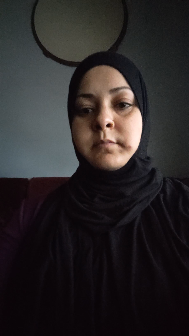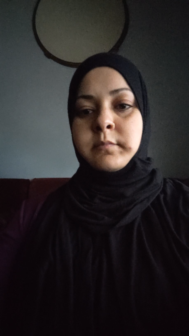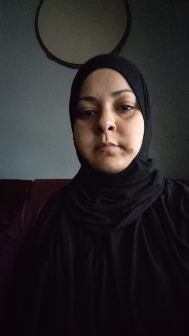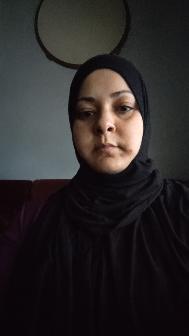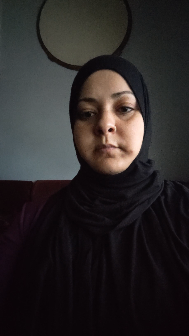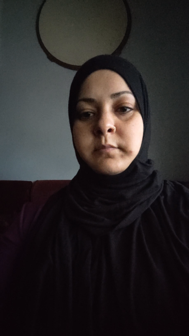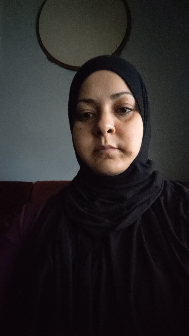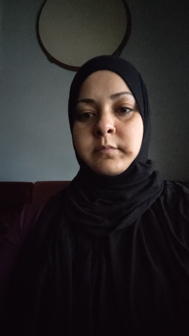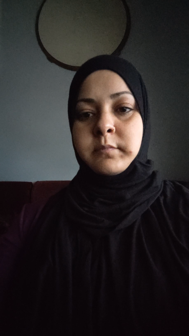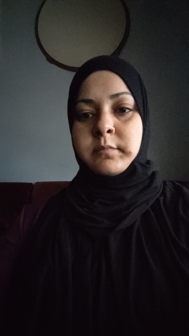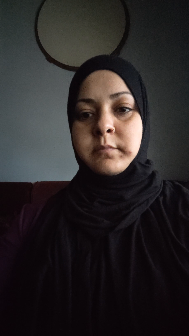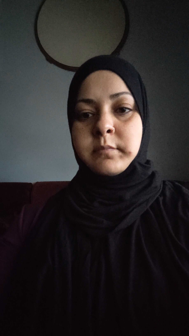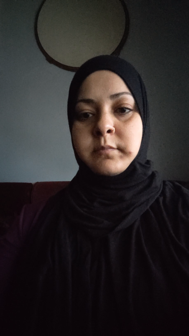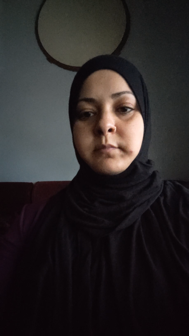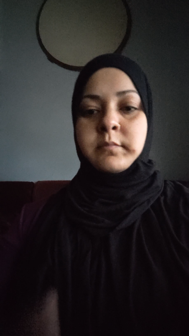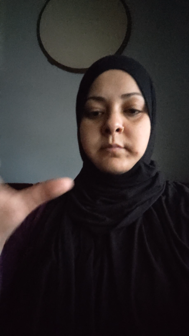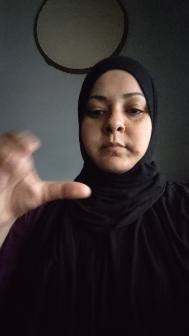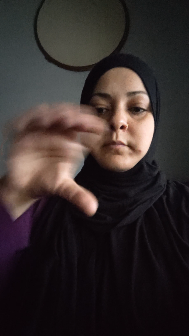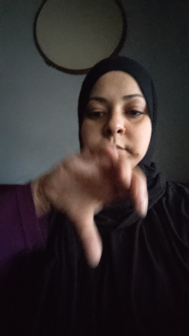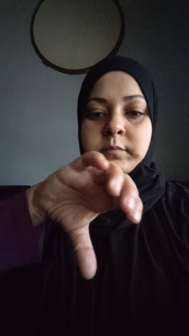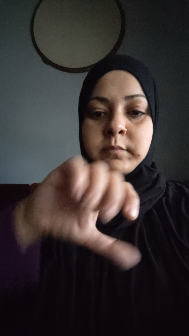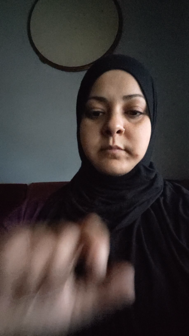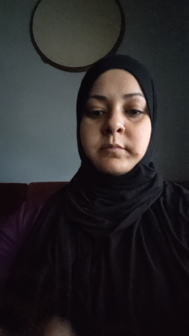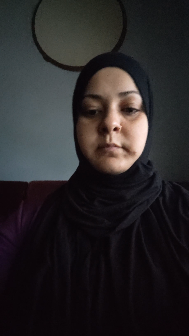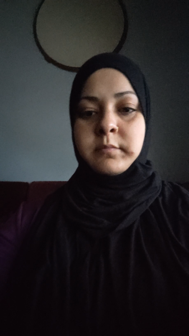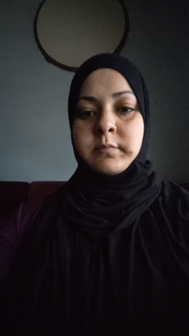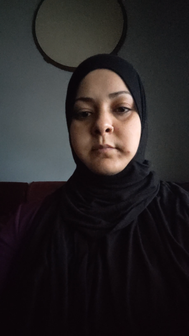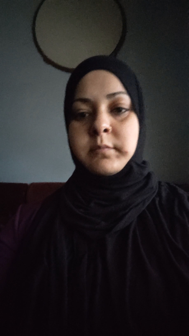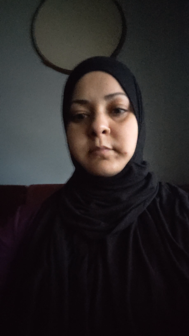dump